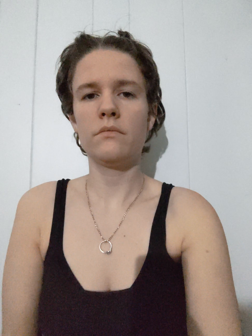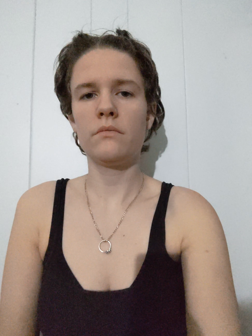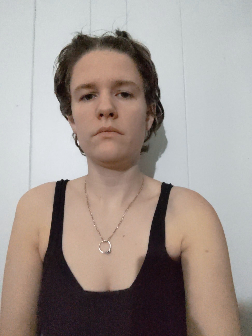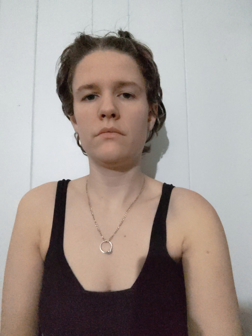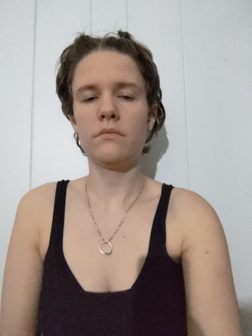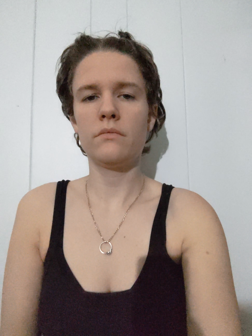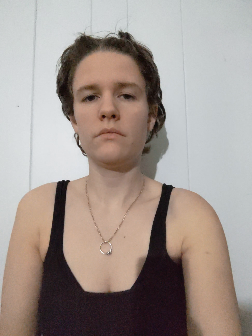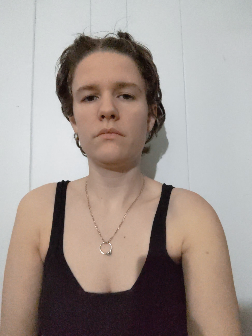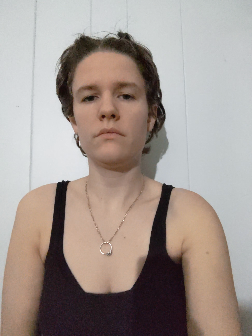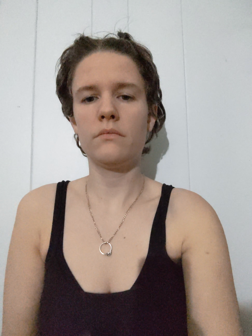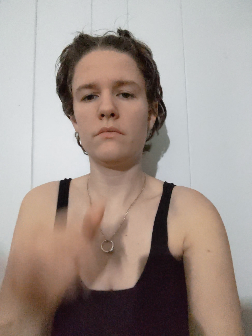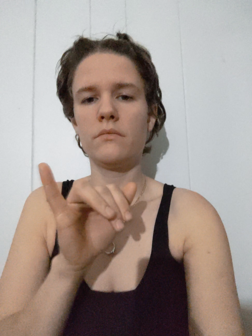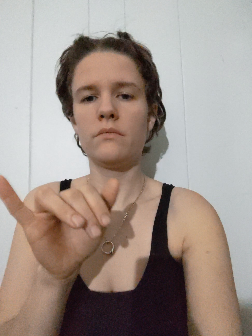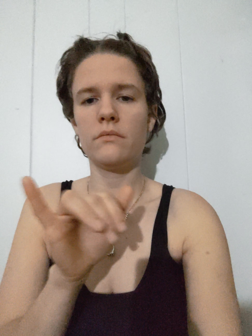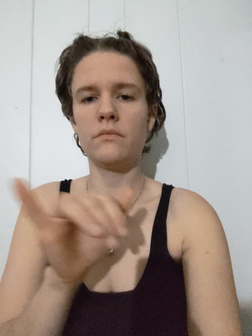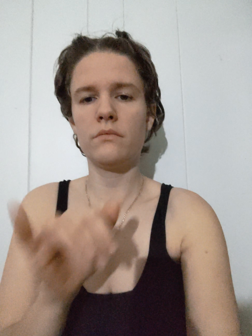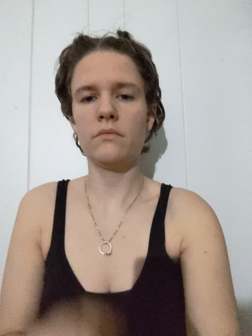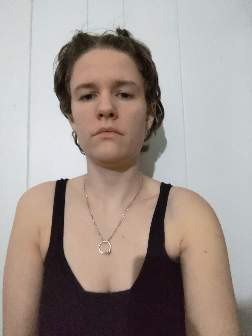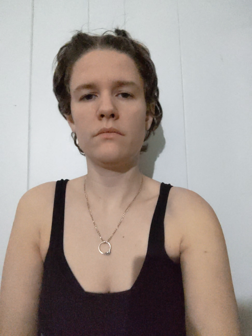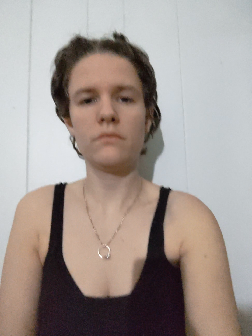like